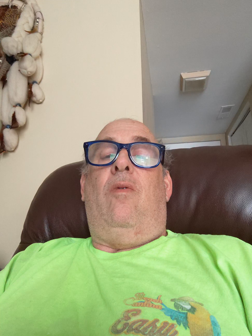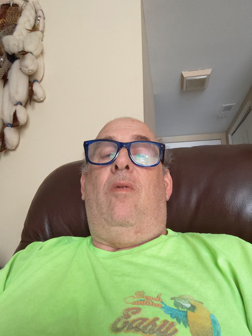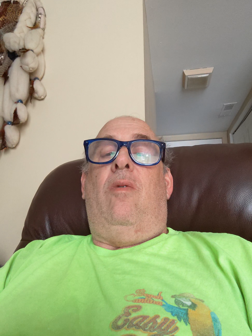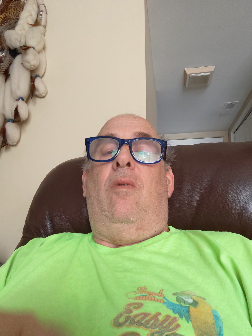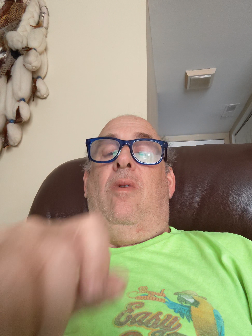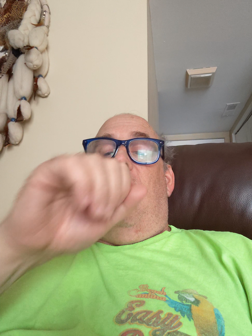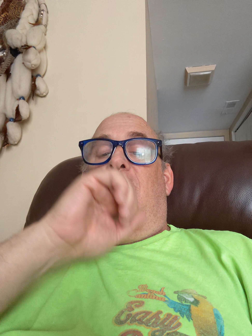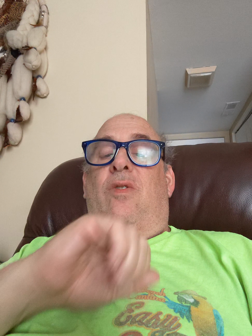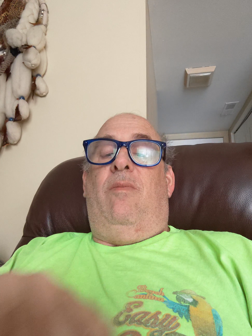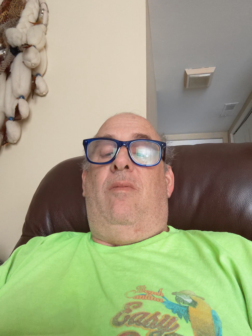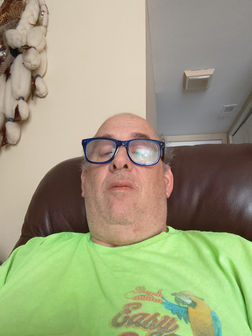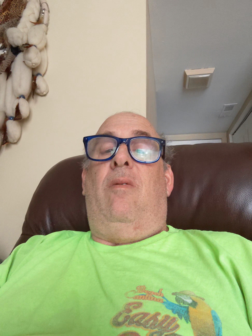ice cream